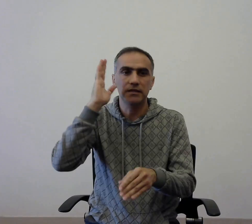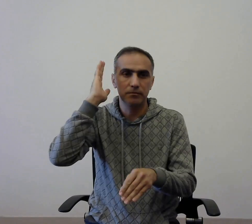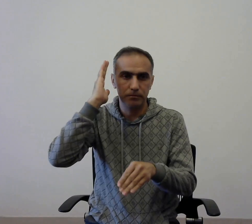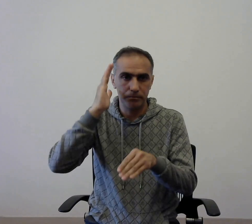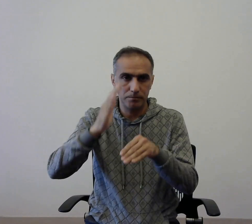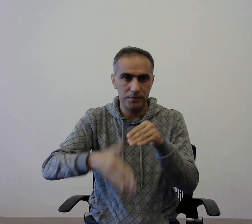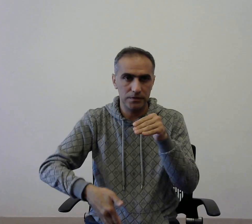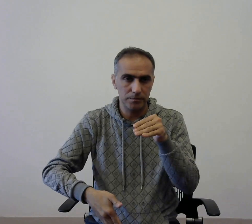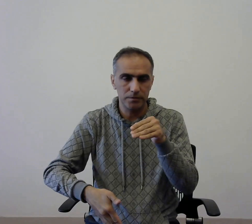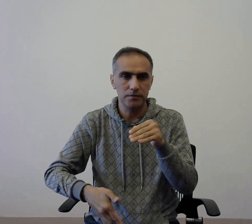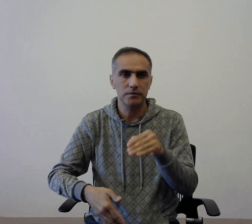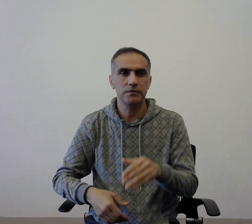bitmək